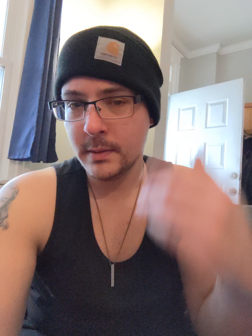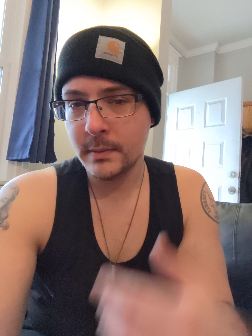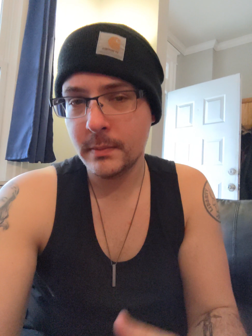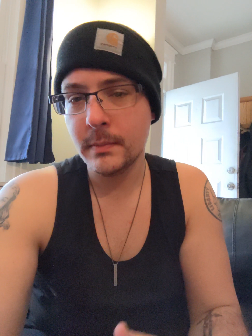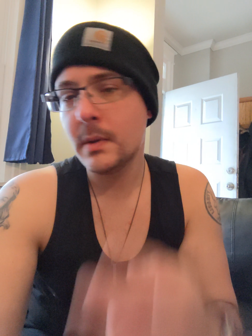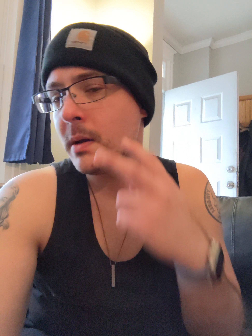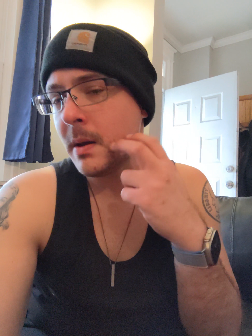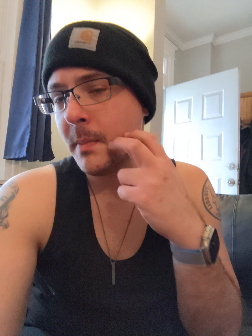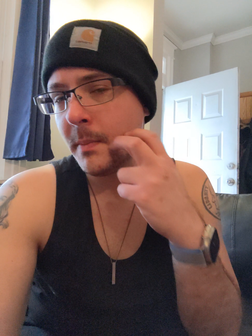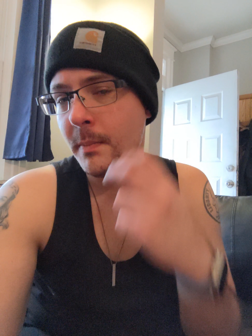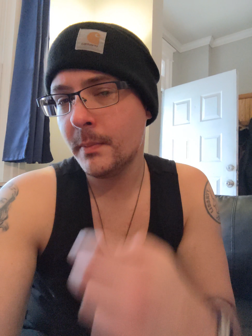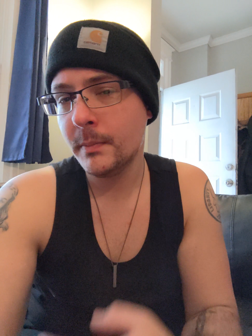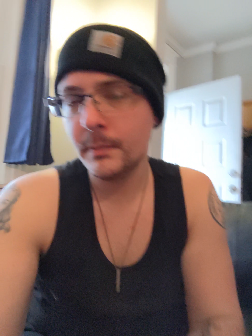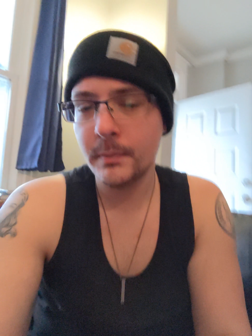gum